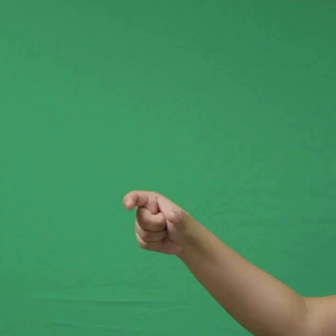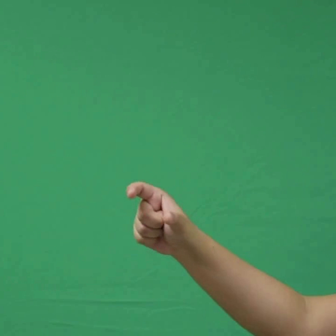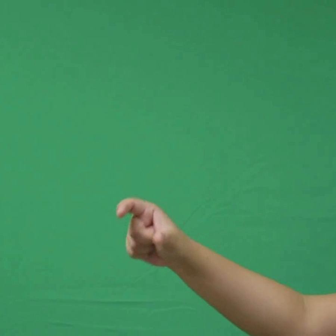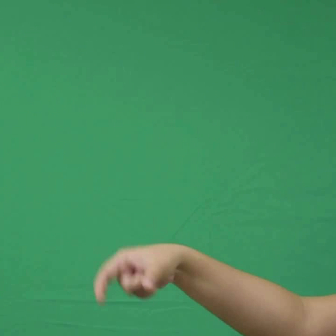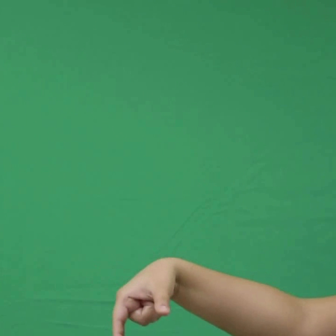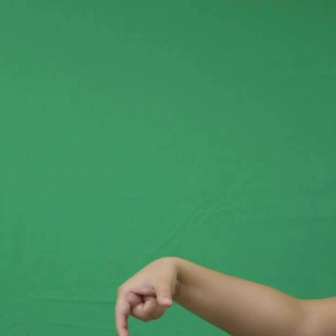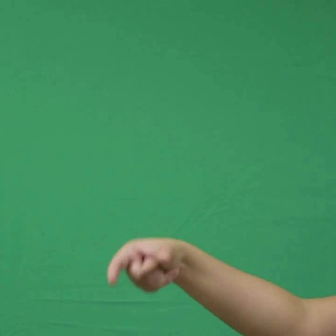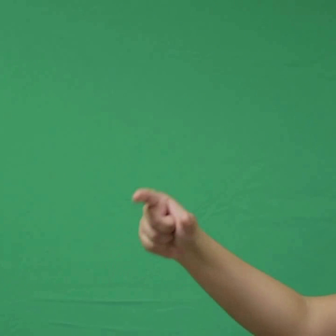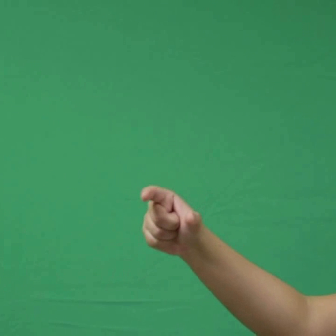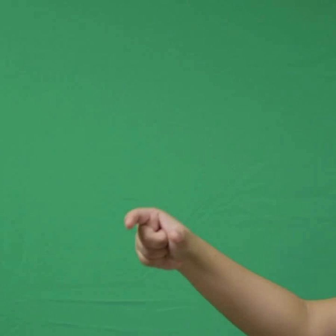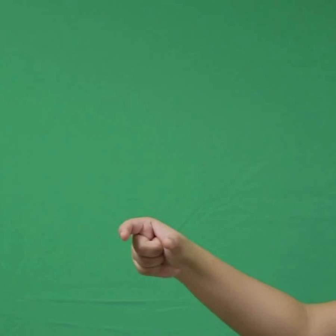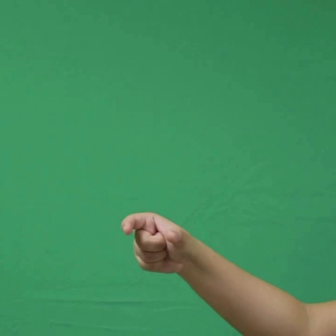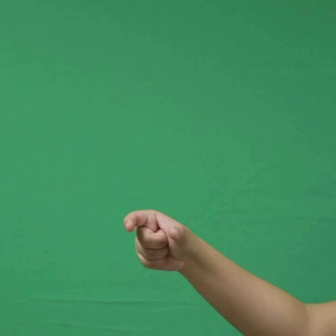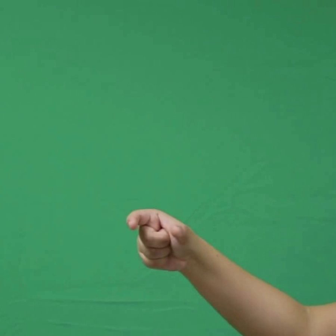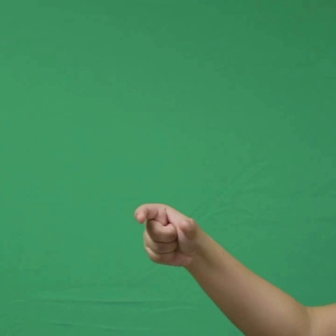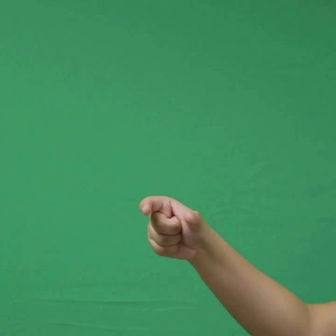Q